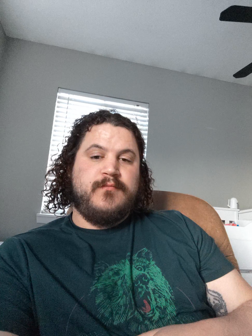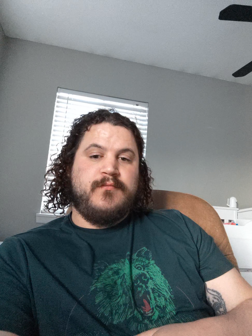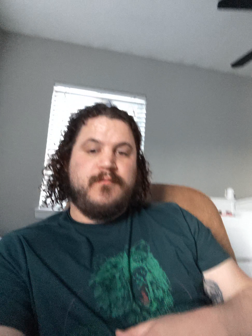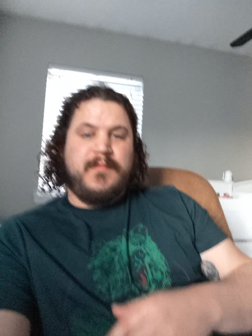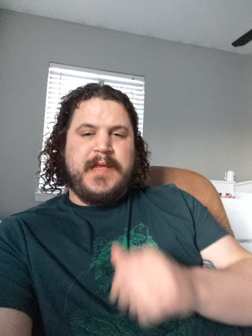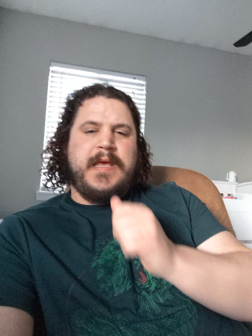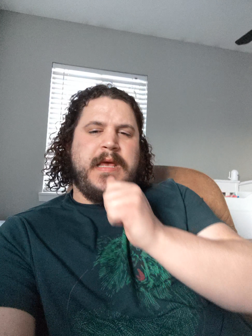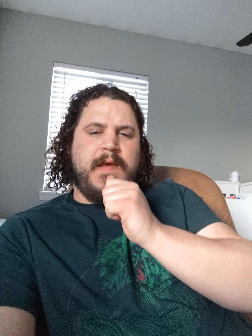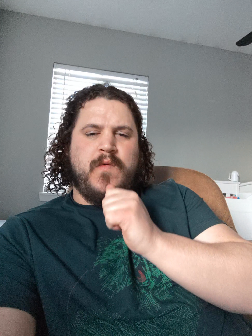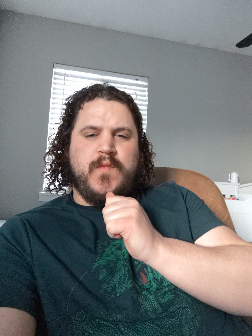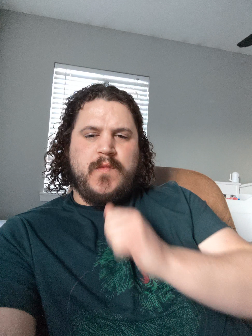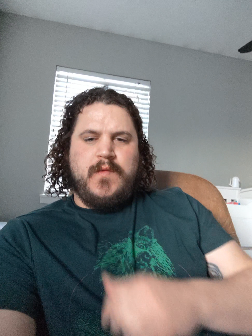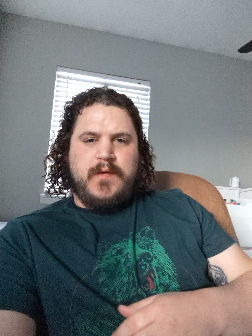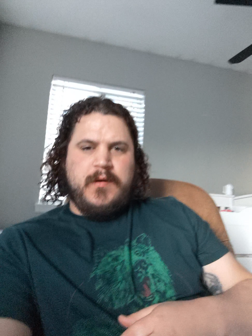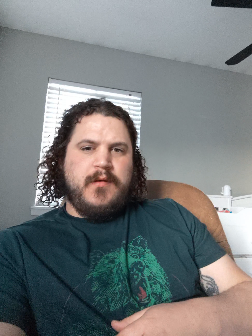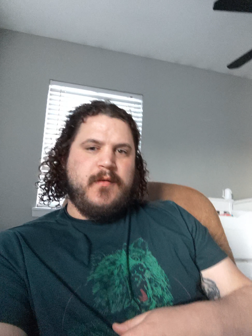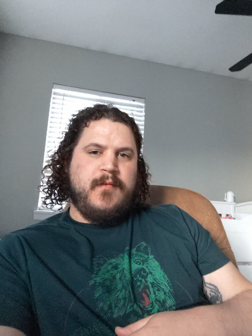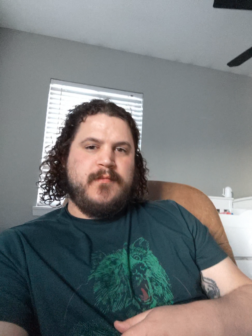owie